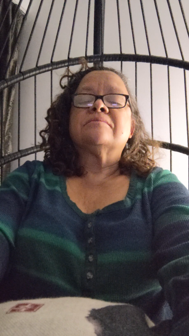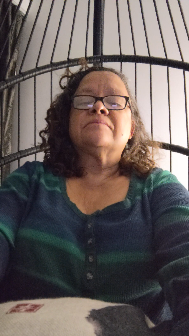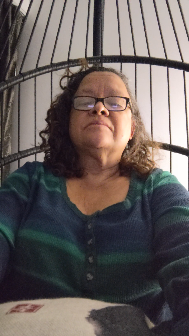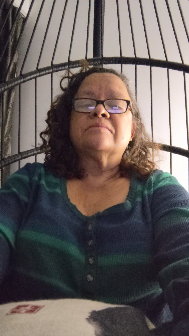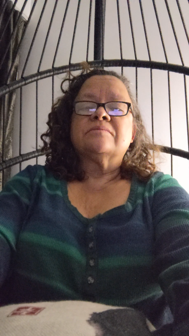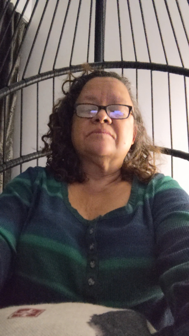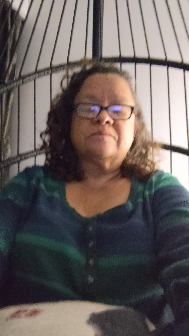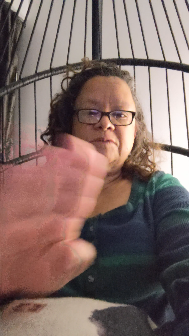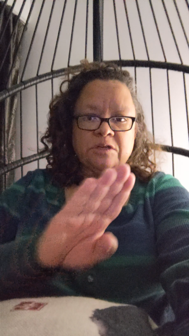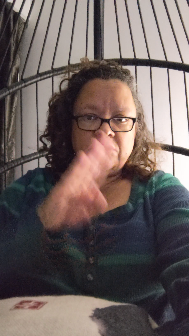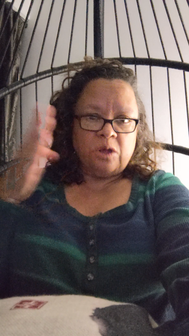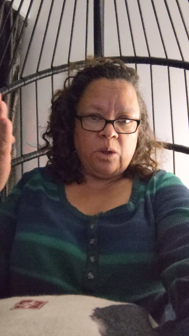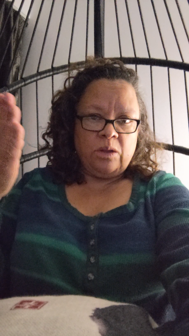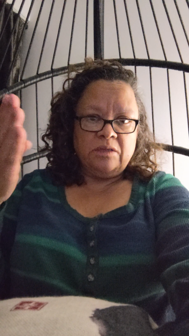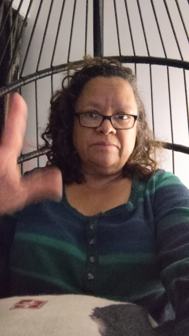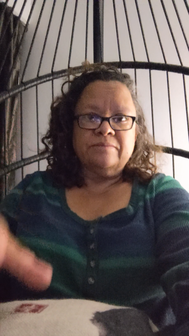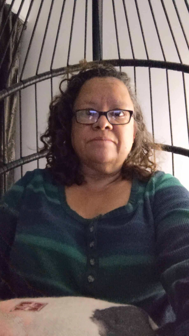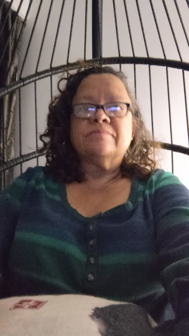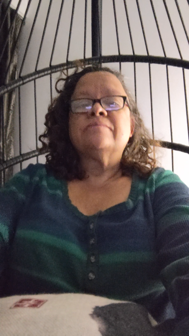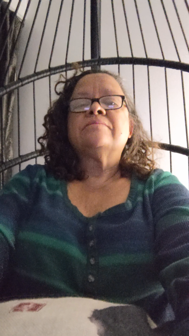door